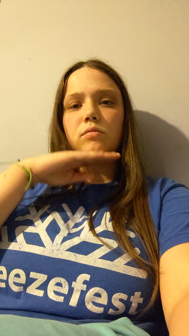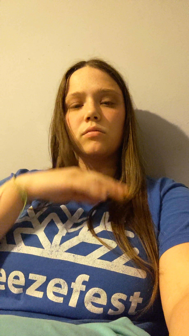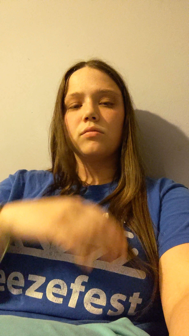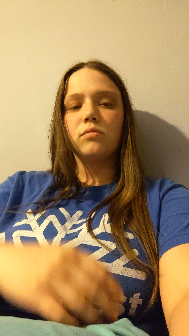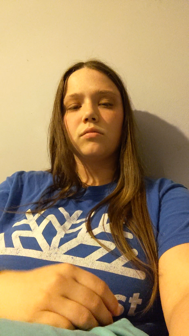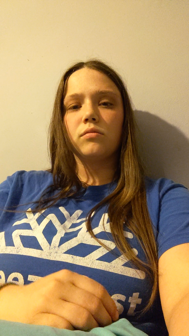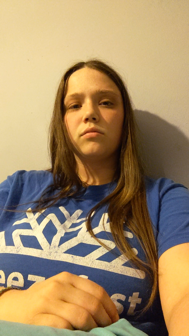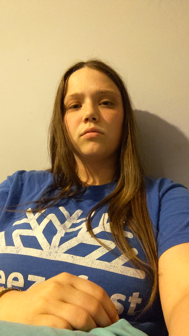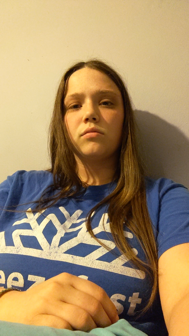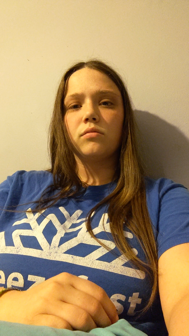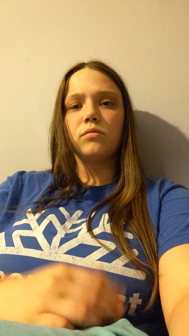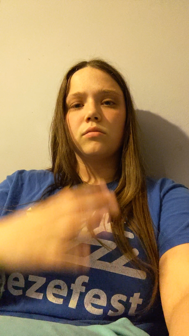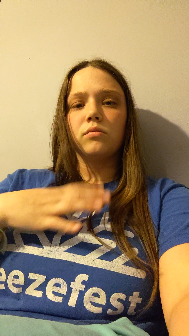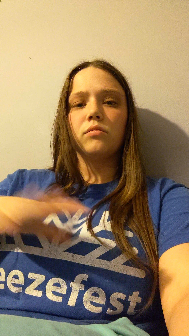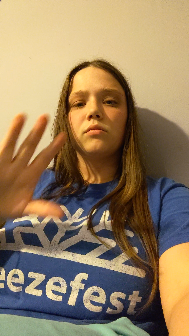dress